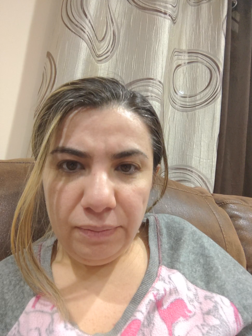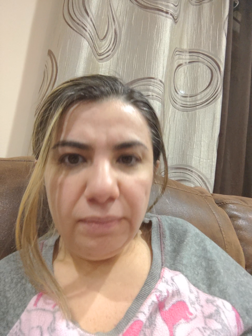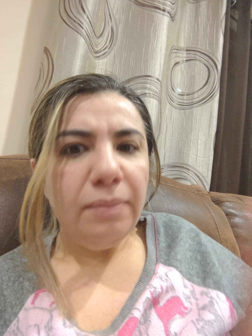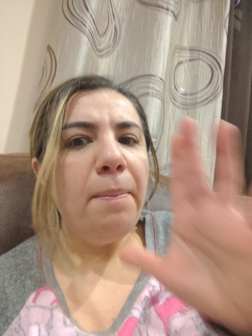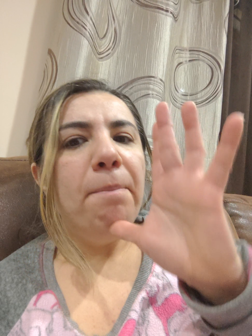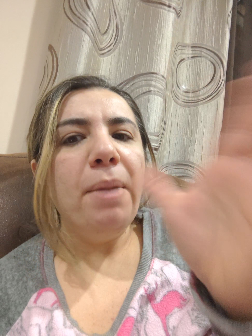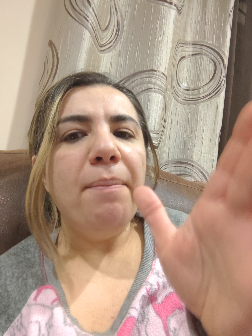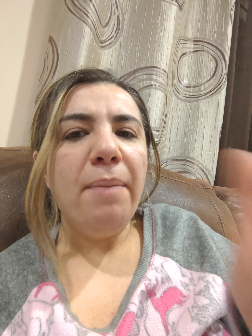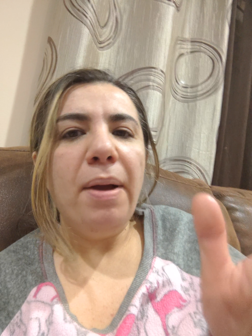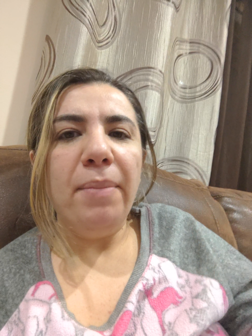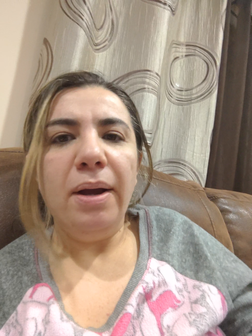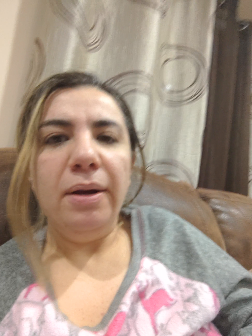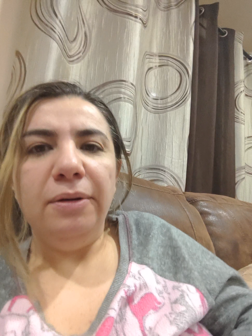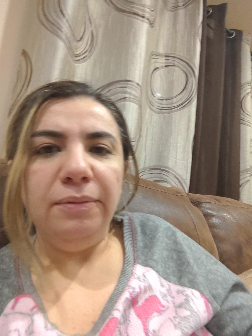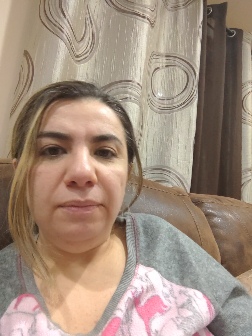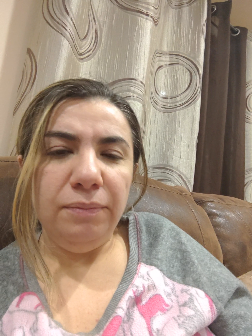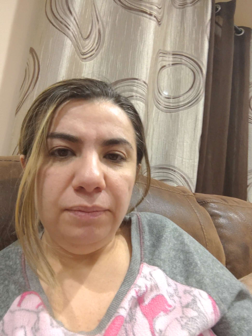grandma